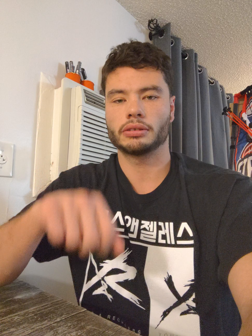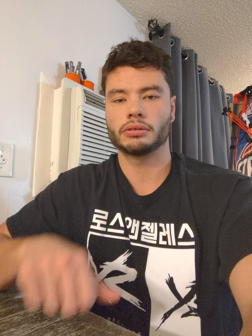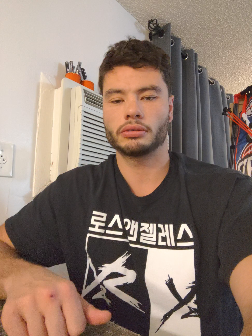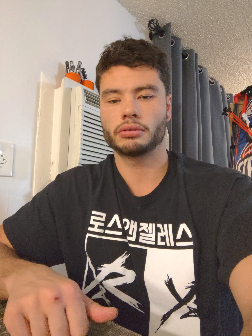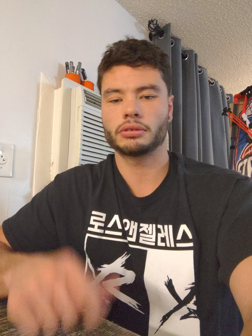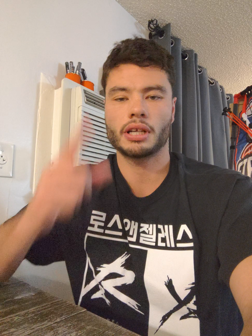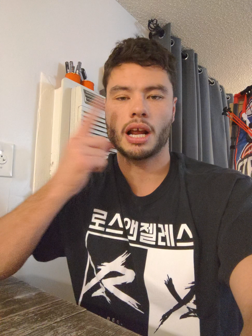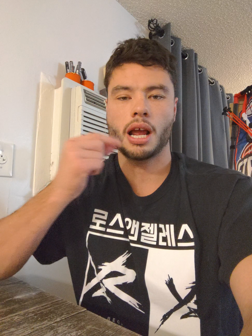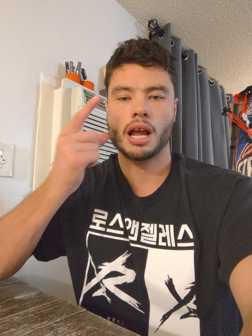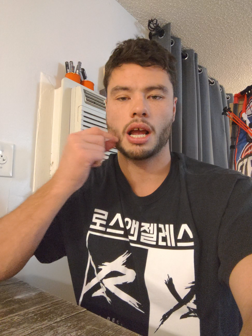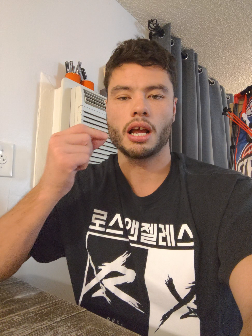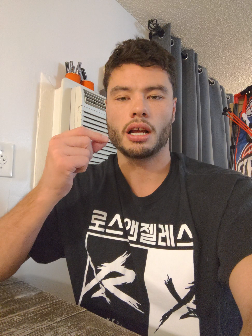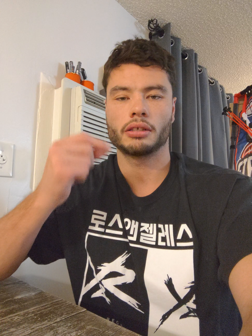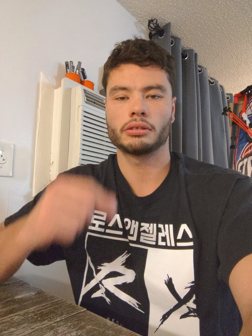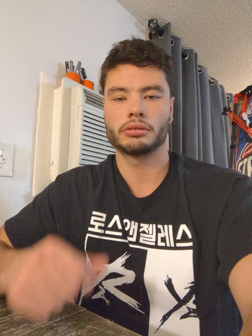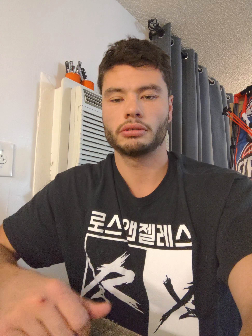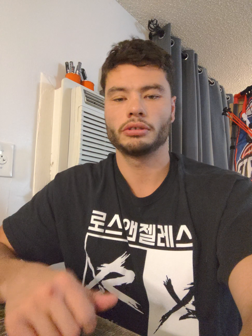cat